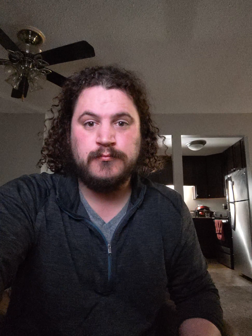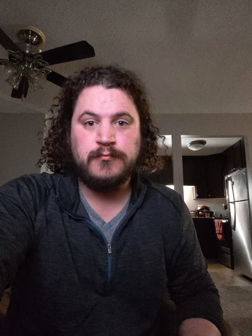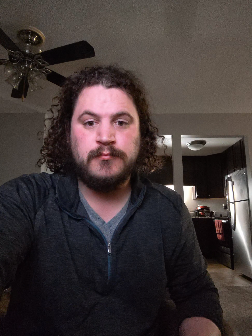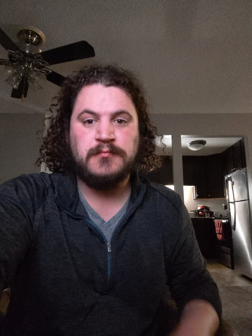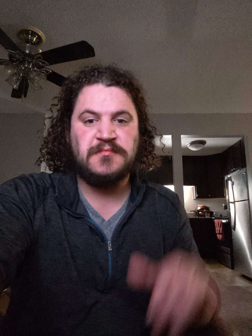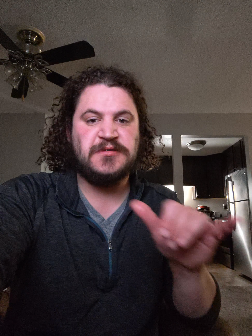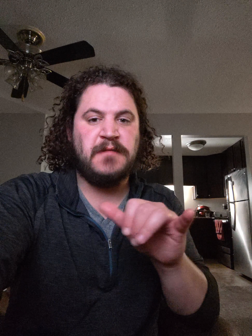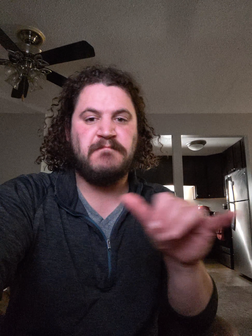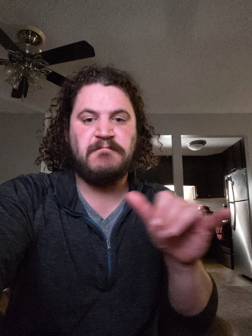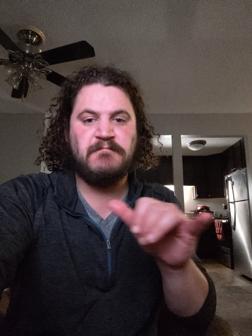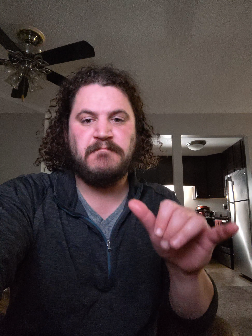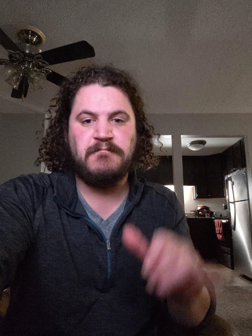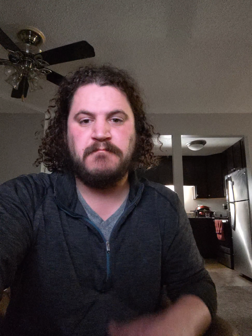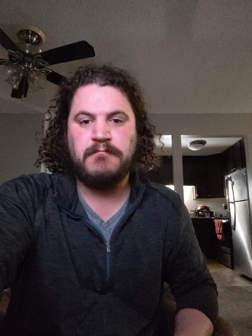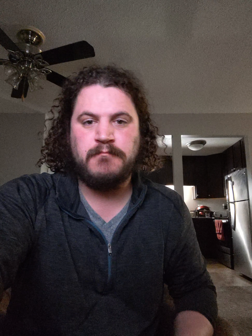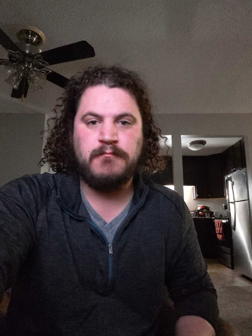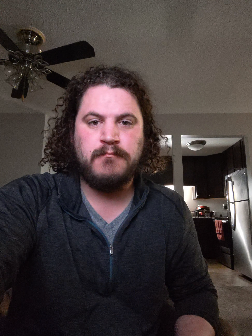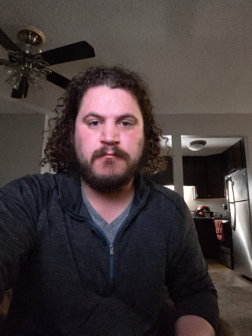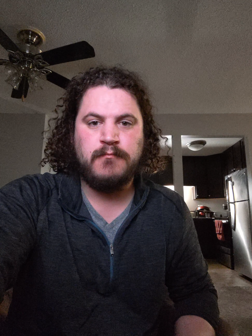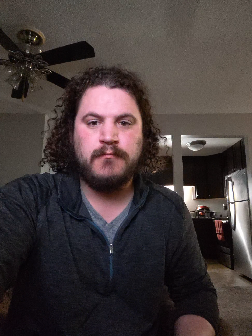same